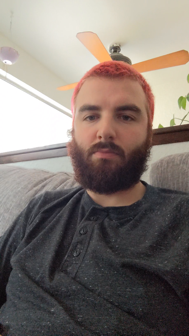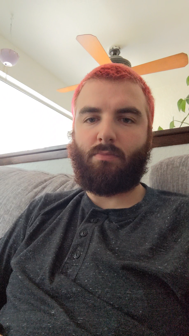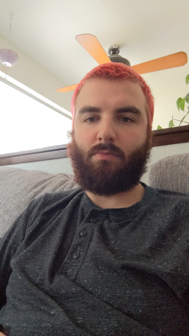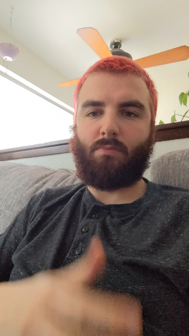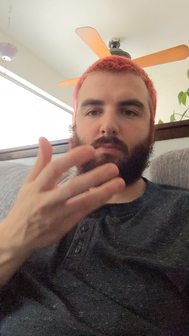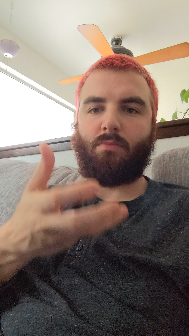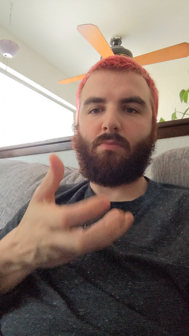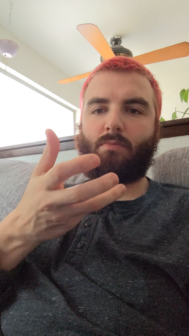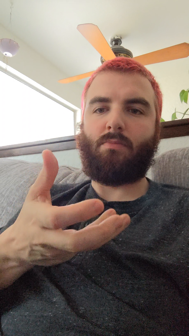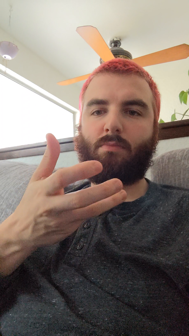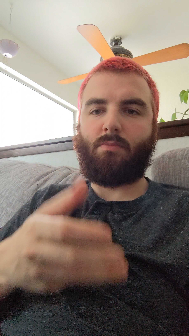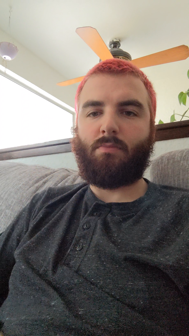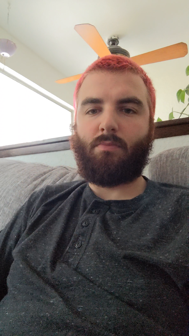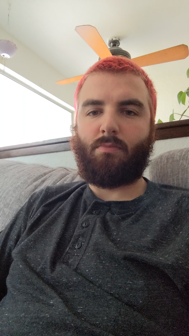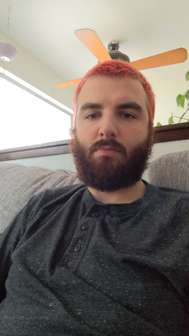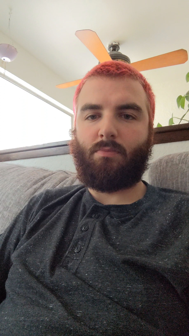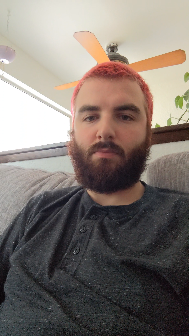heavy